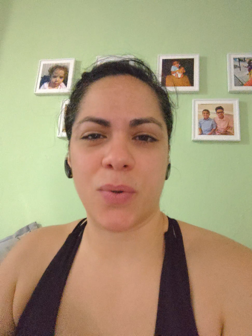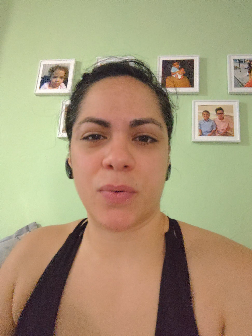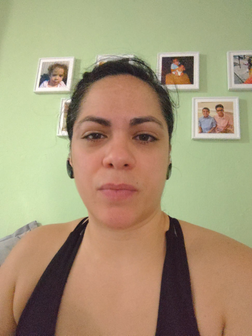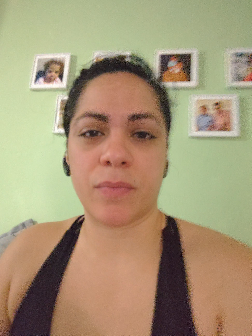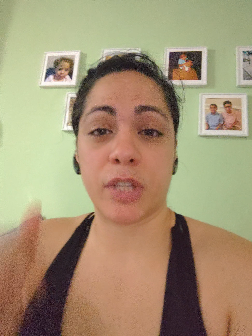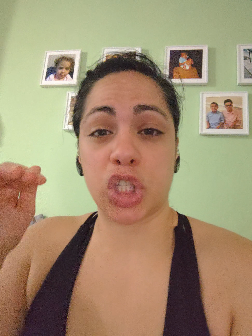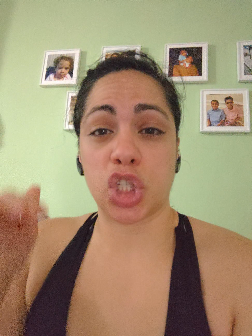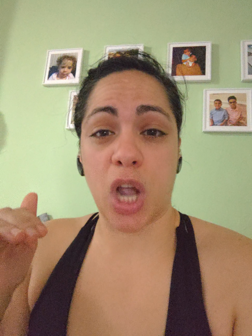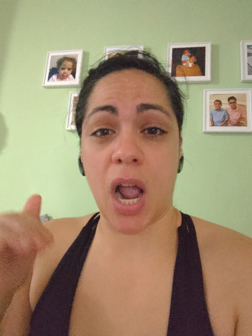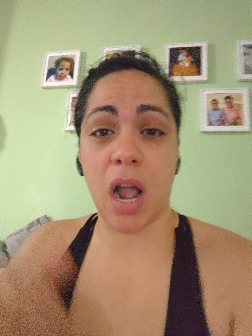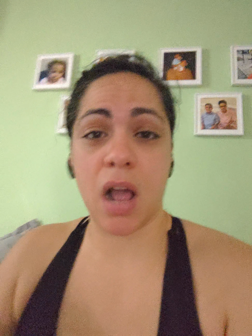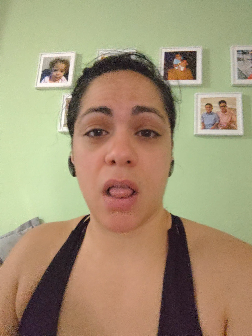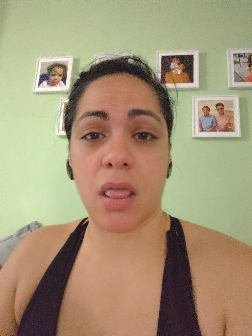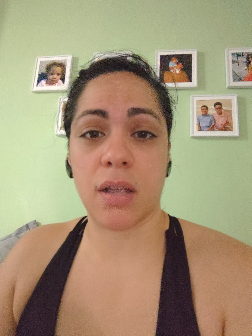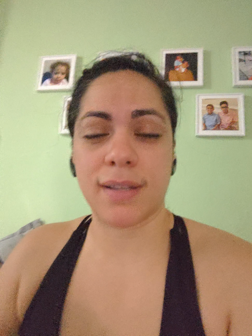child